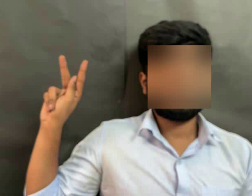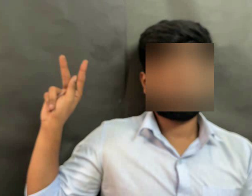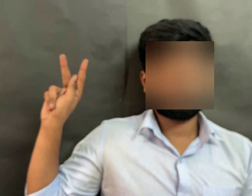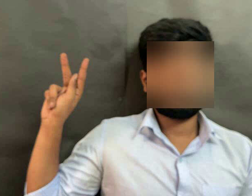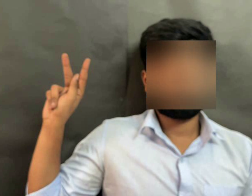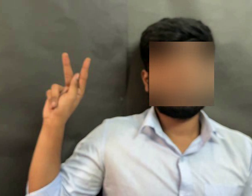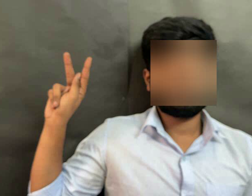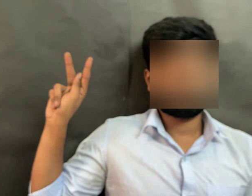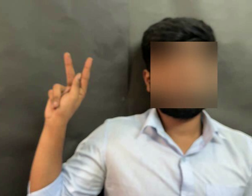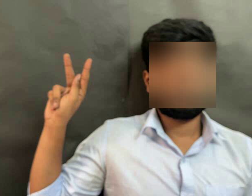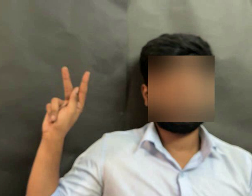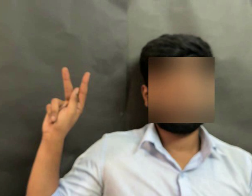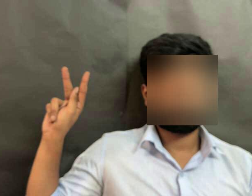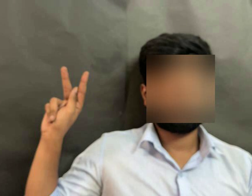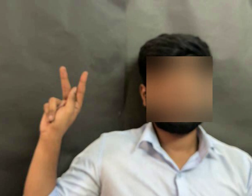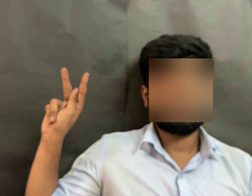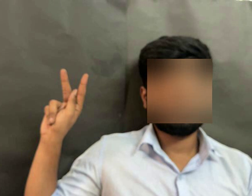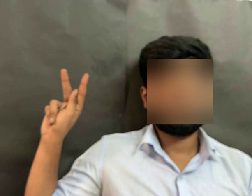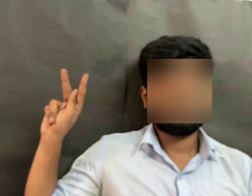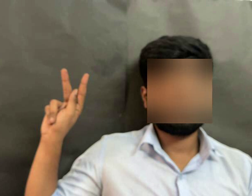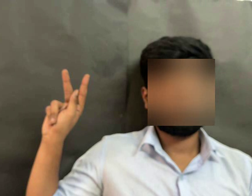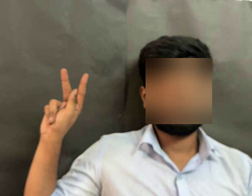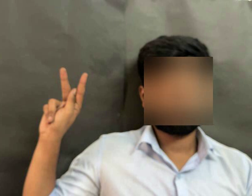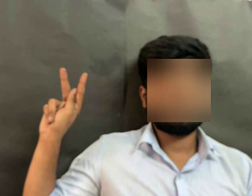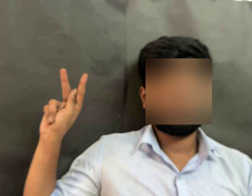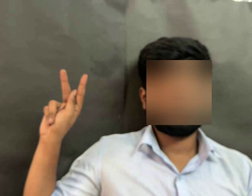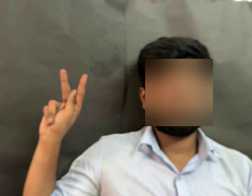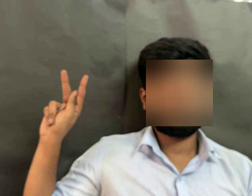K